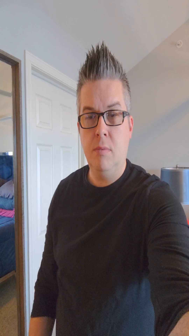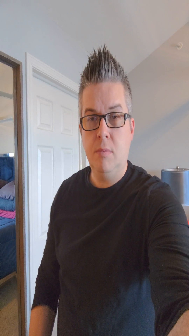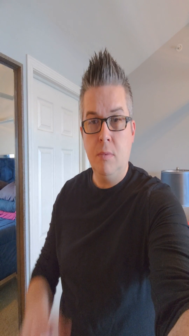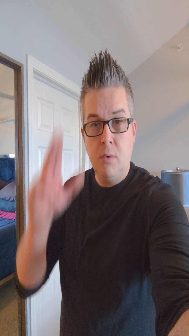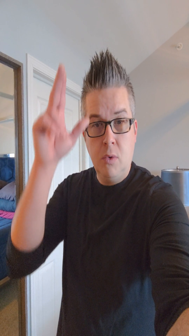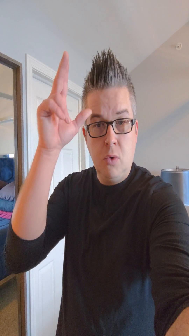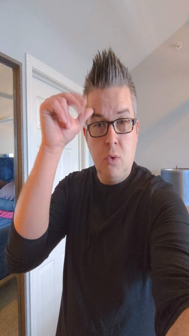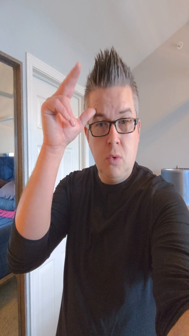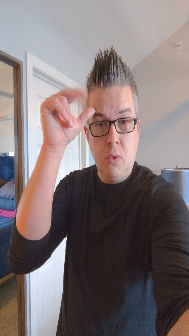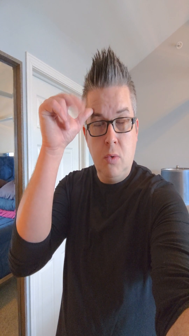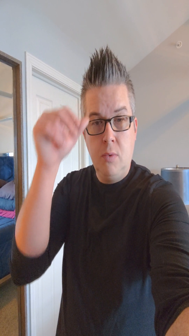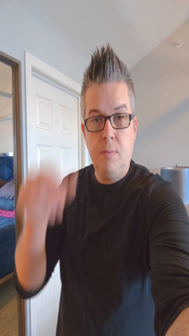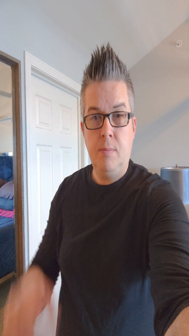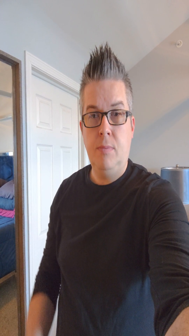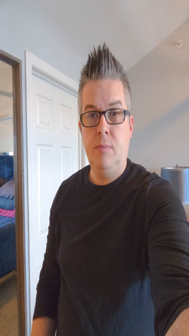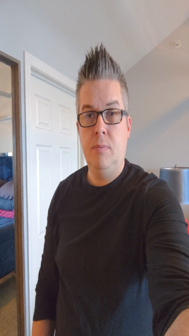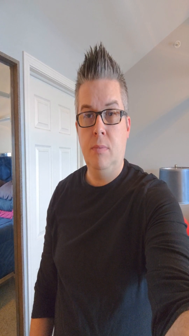horse